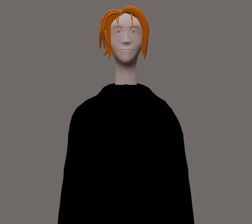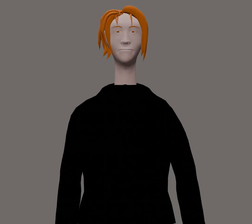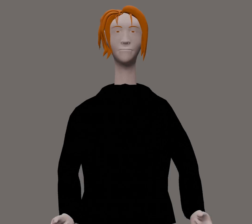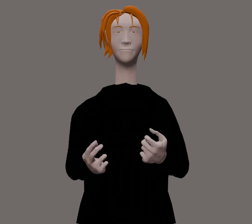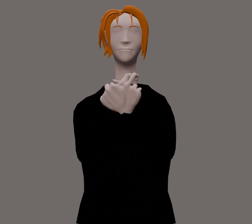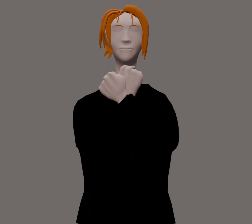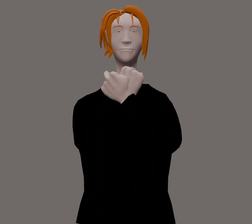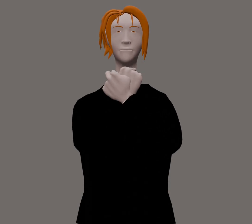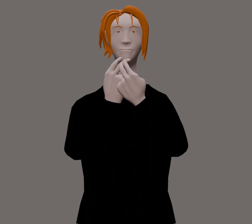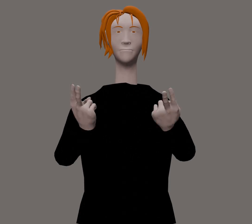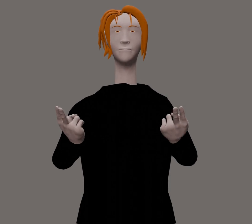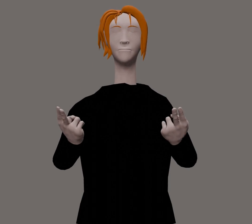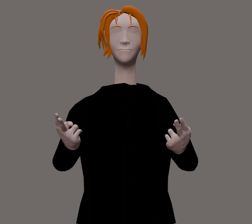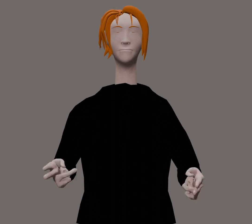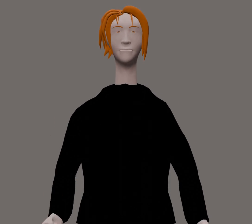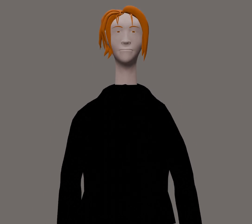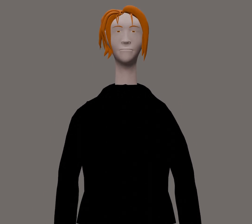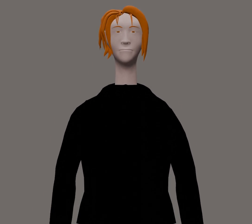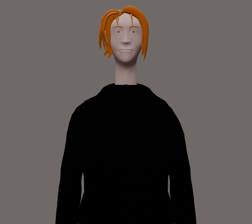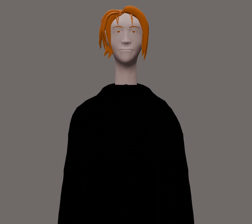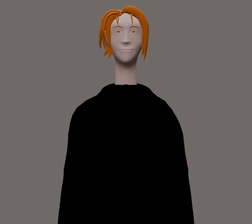Bowtie